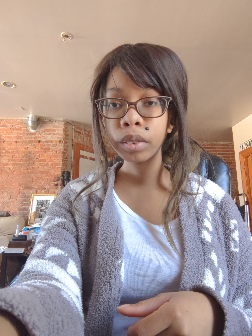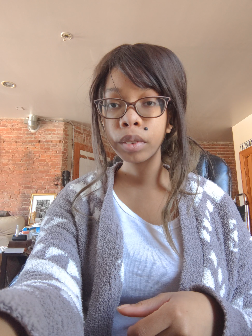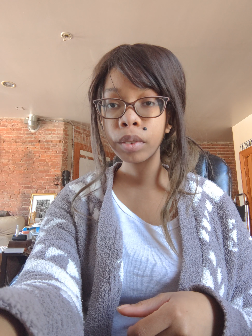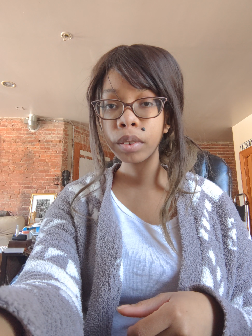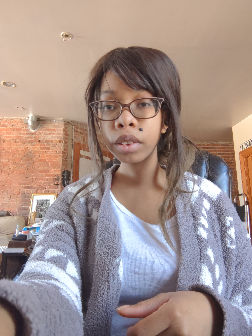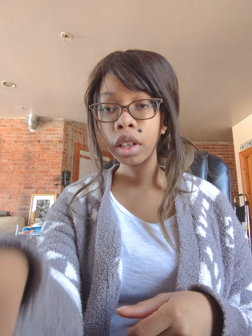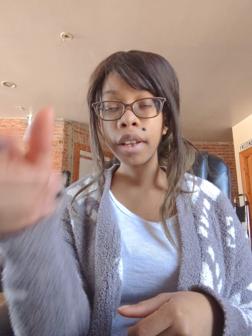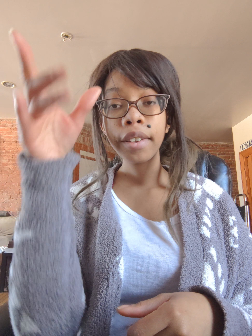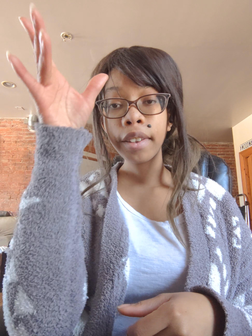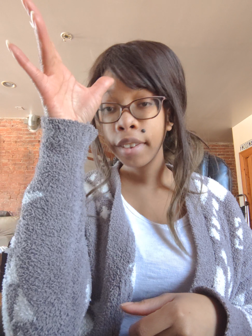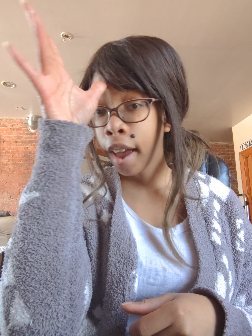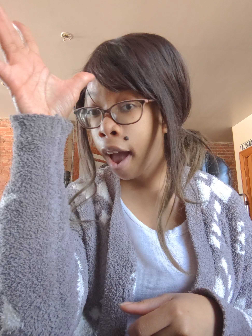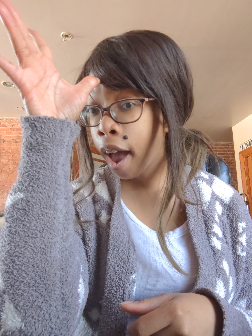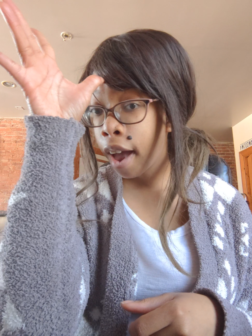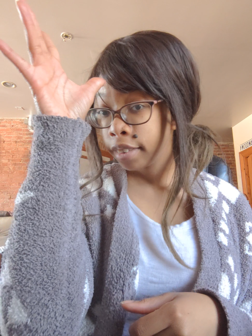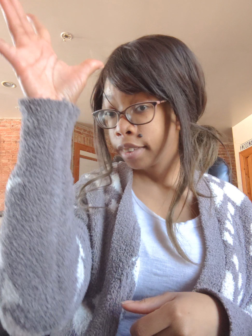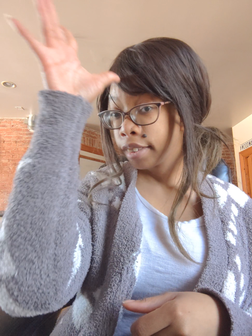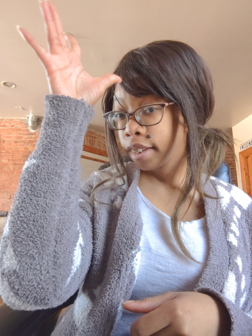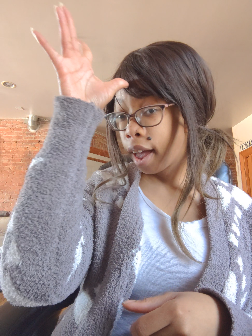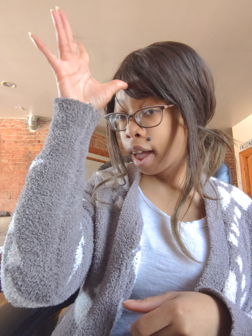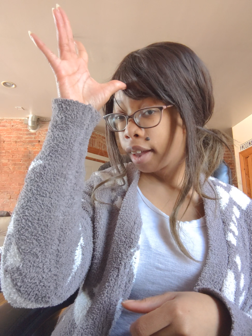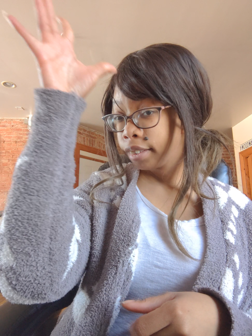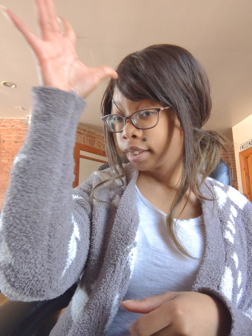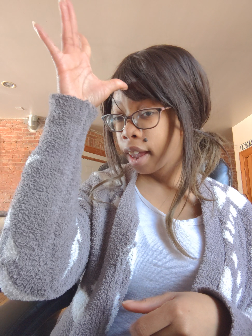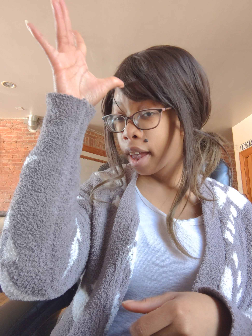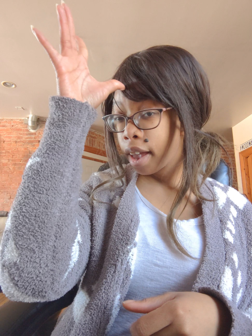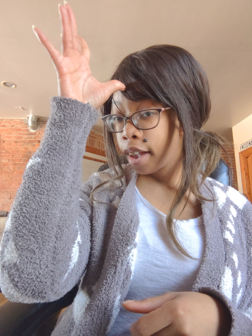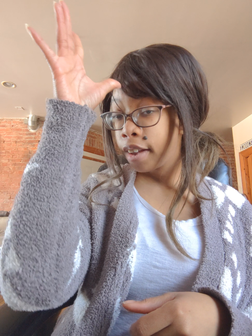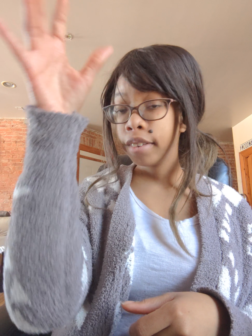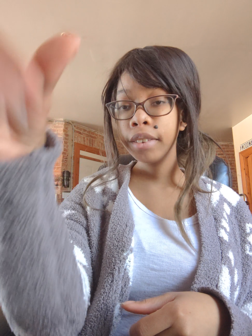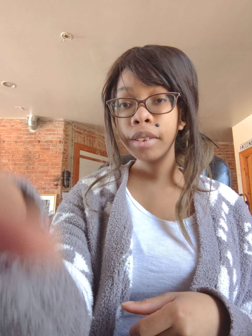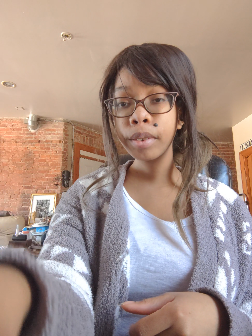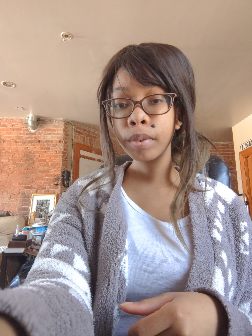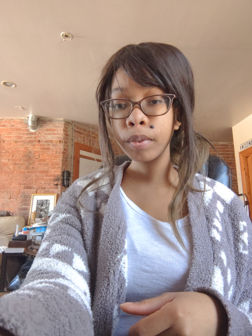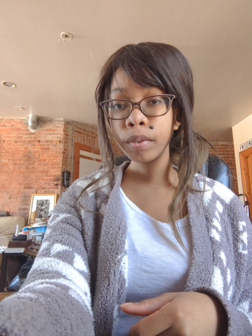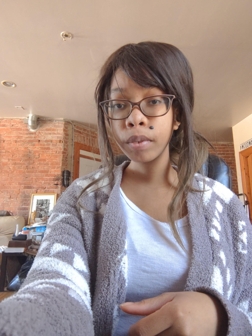dad